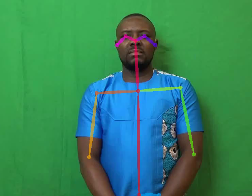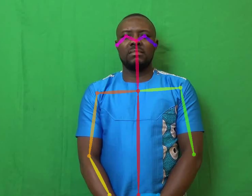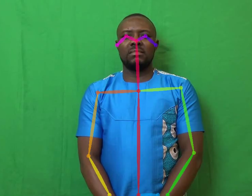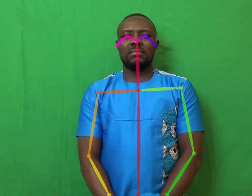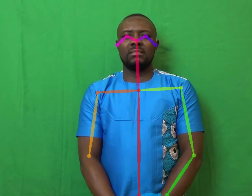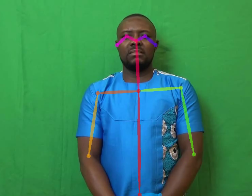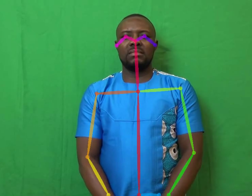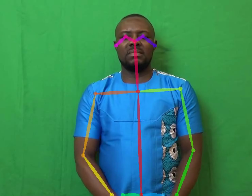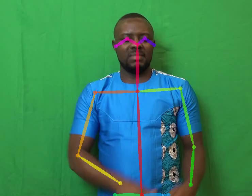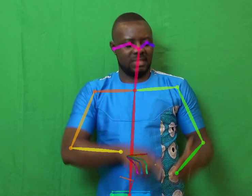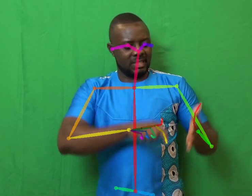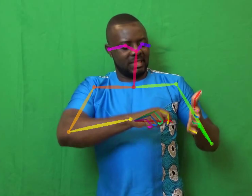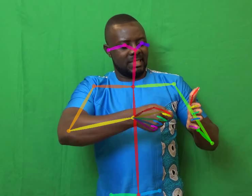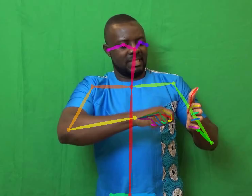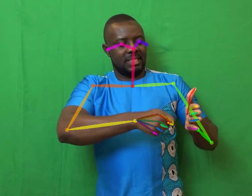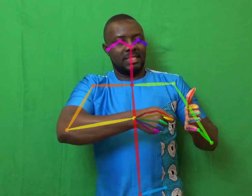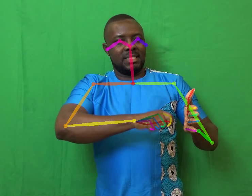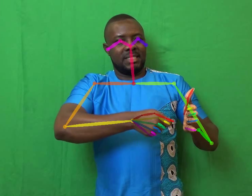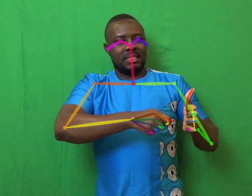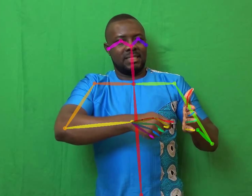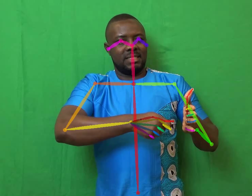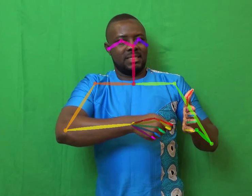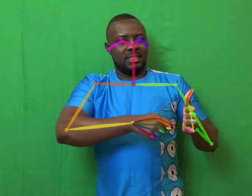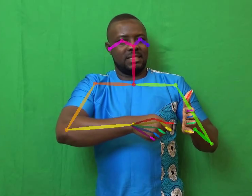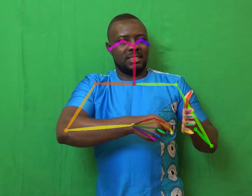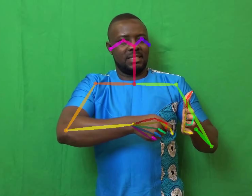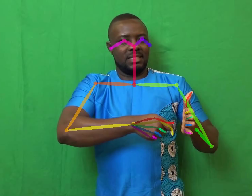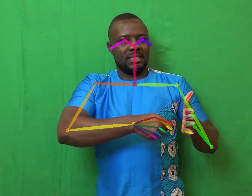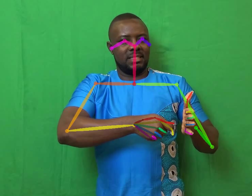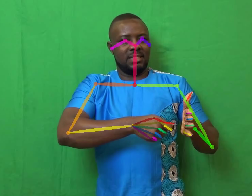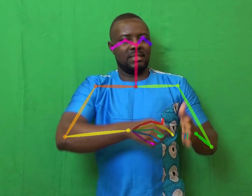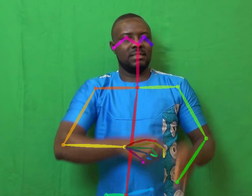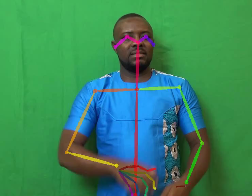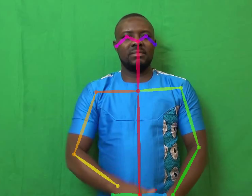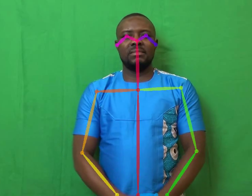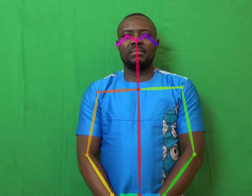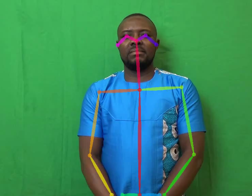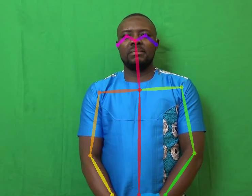key